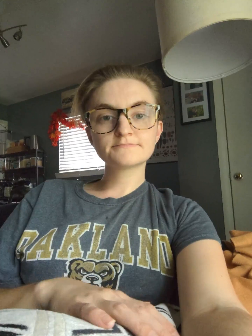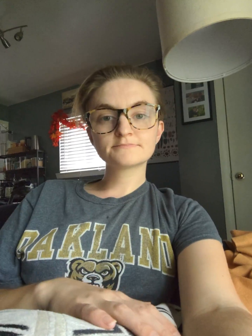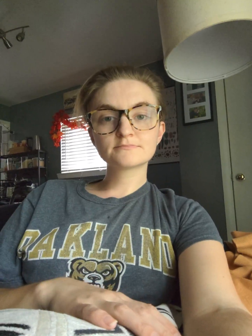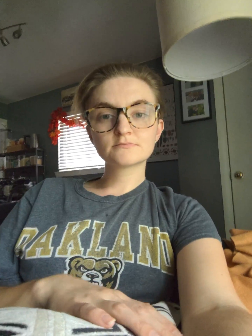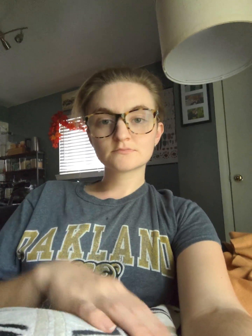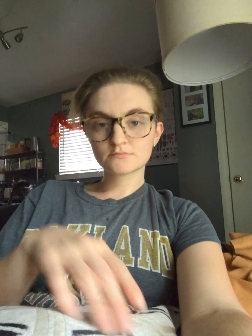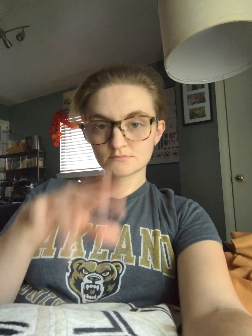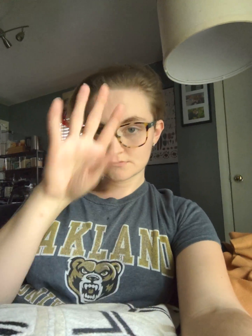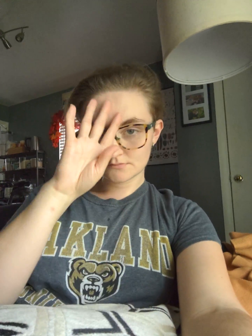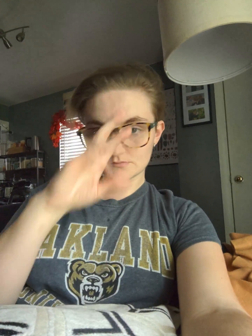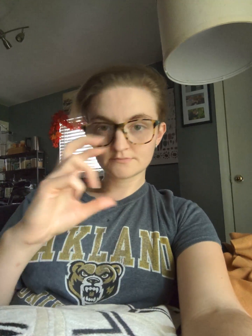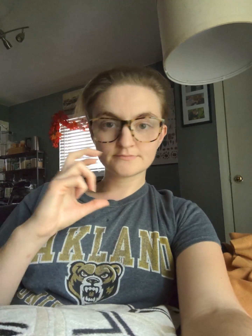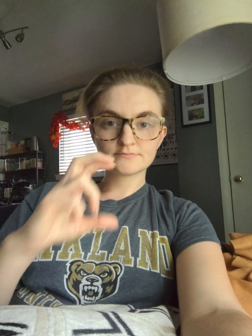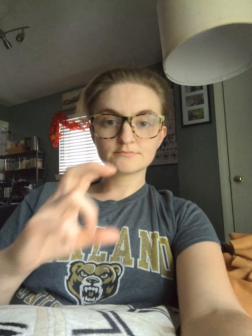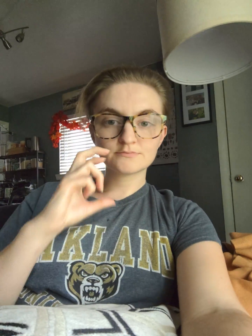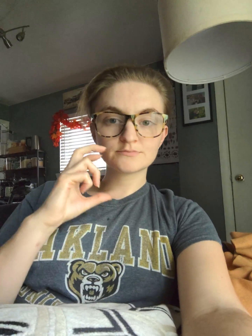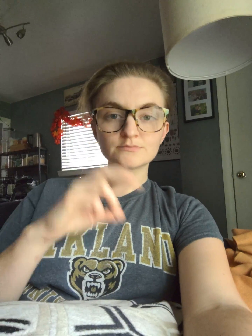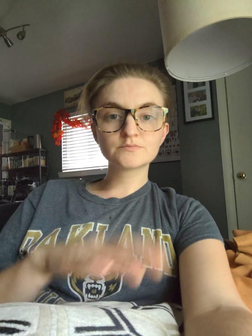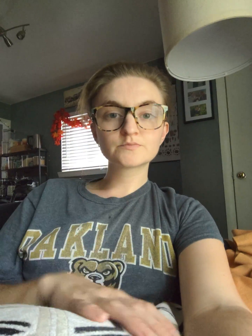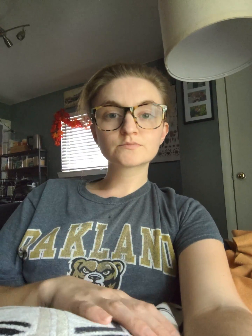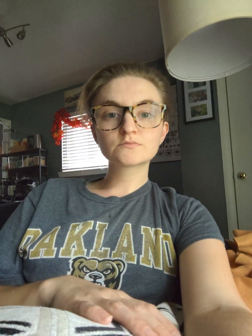fire truck